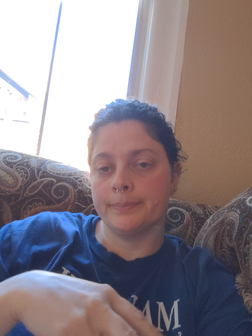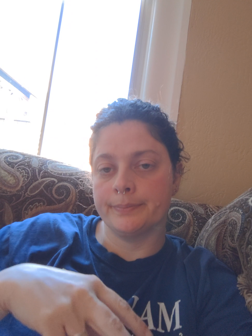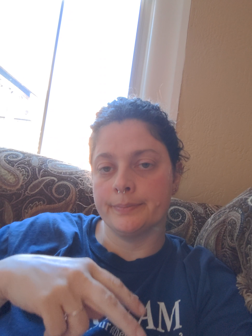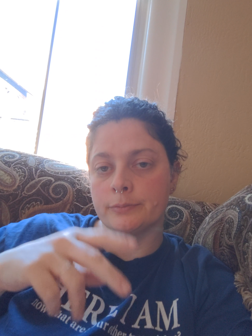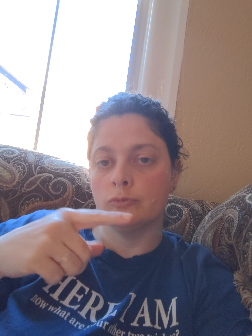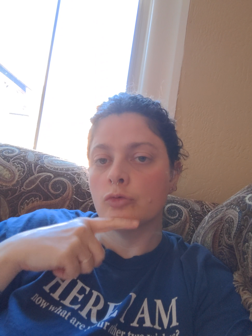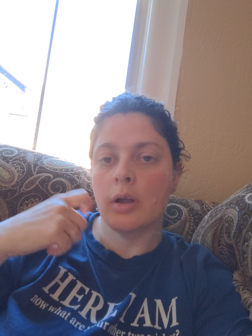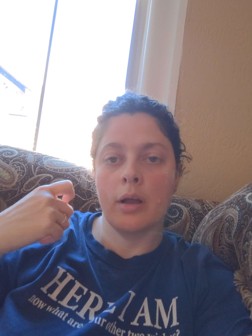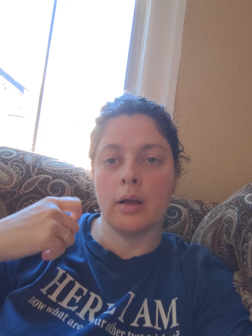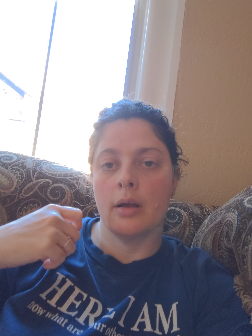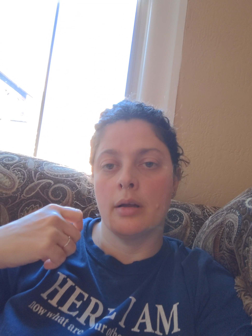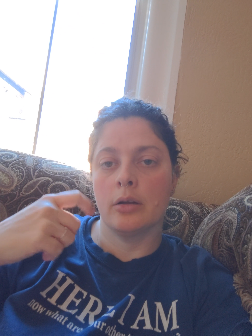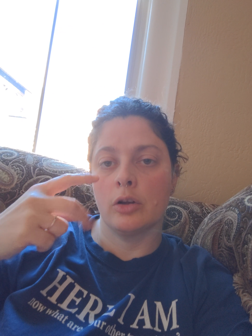dry